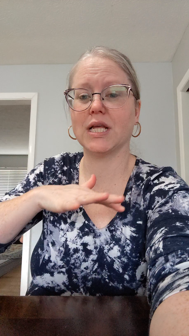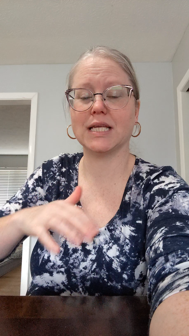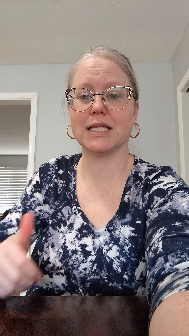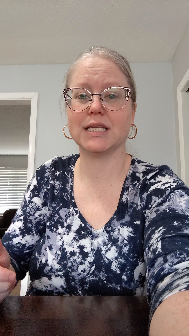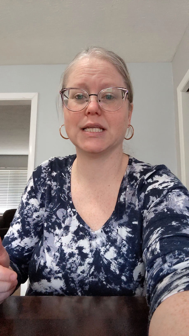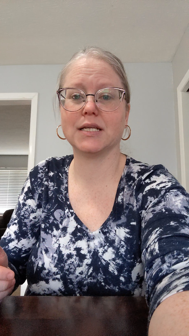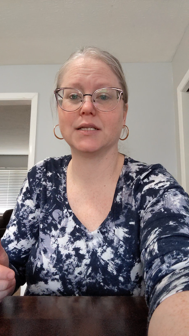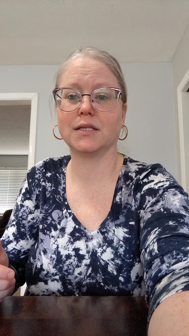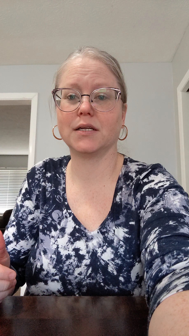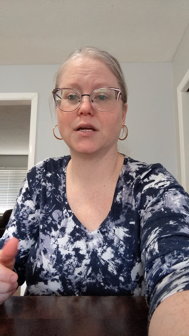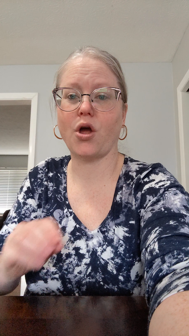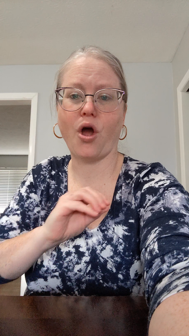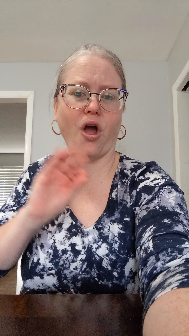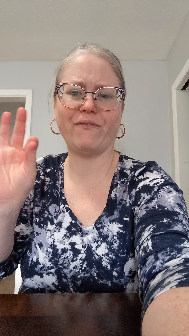off